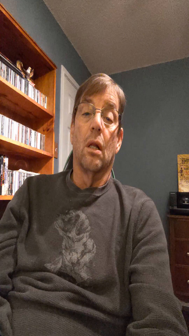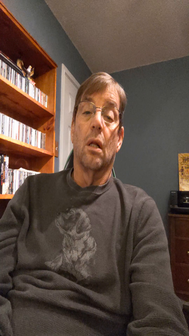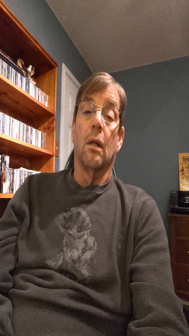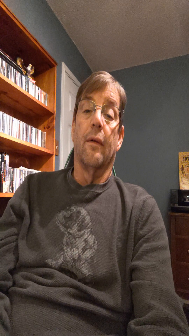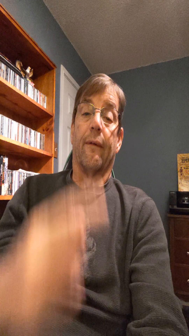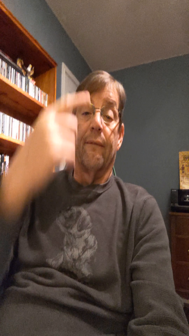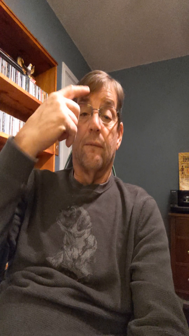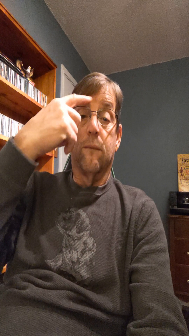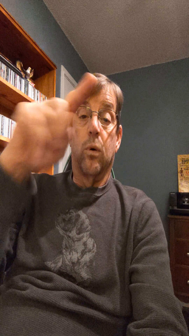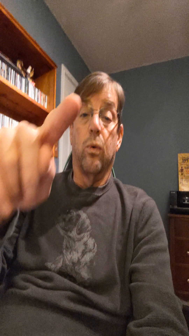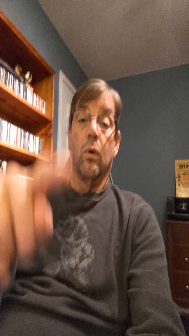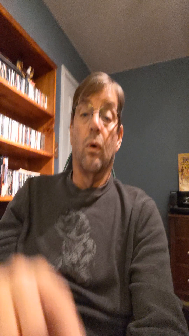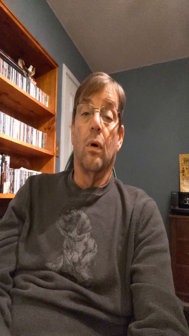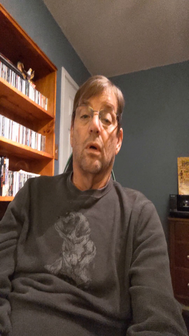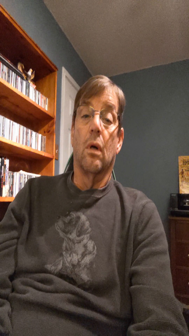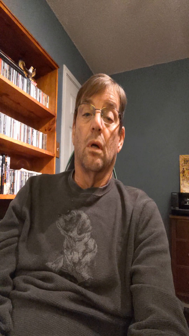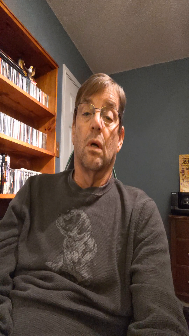for